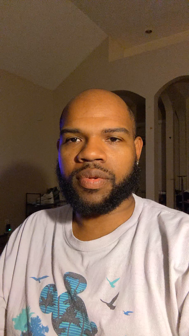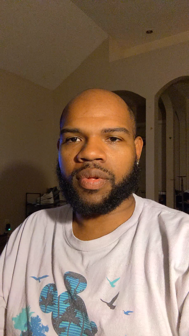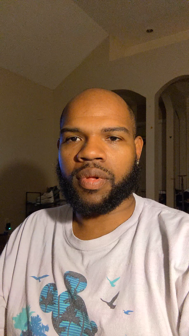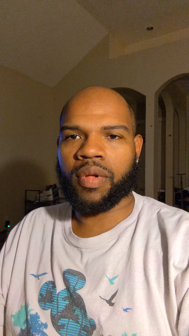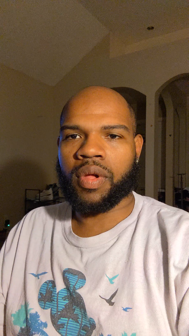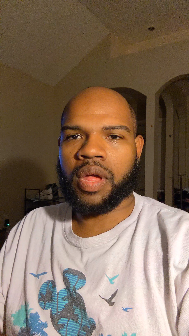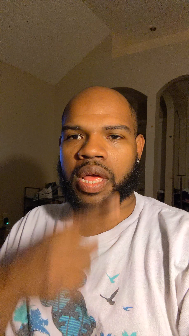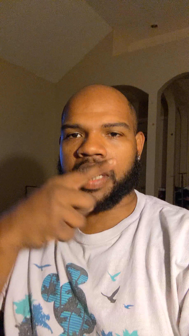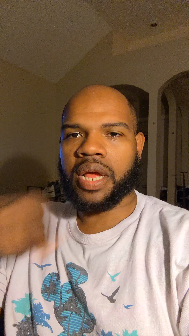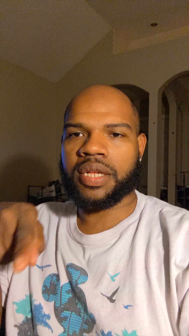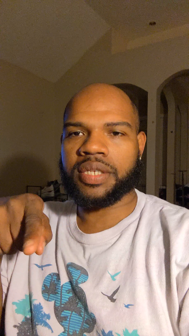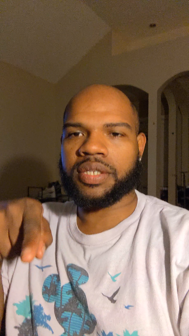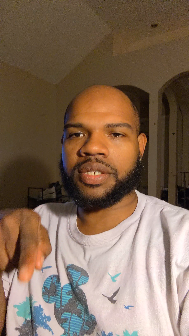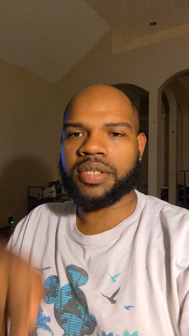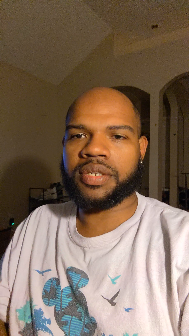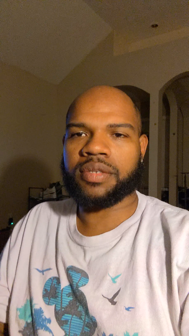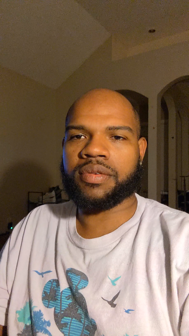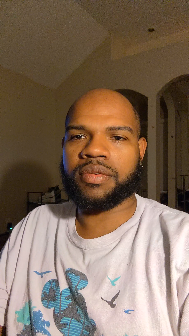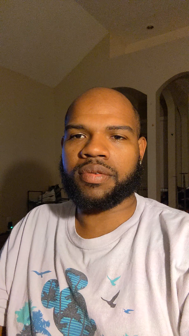cut